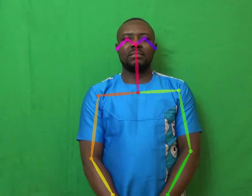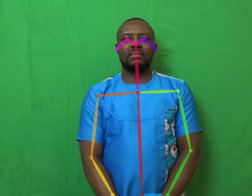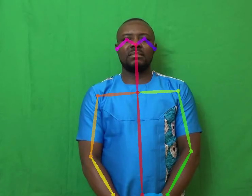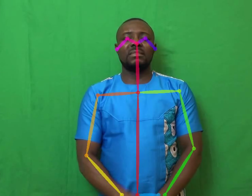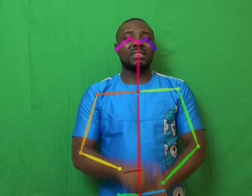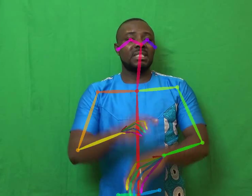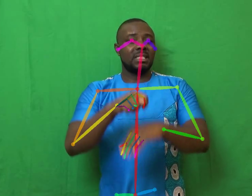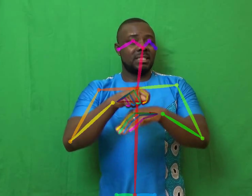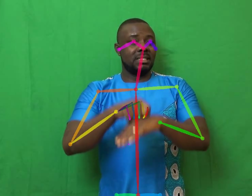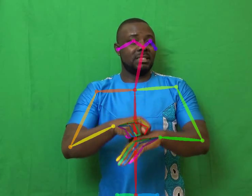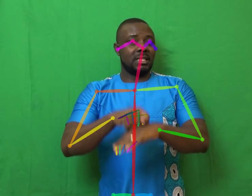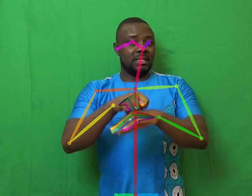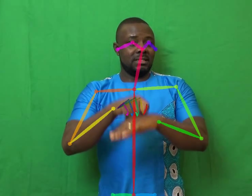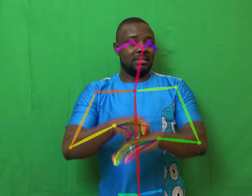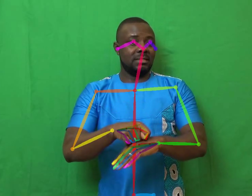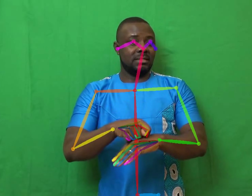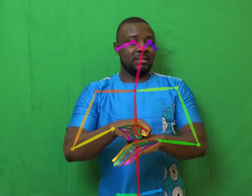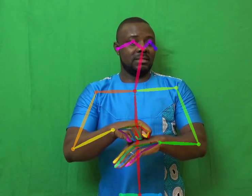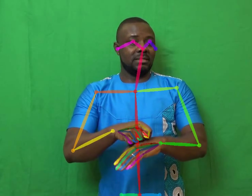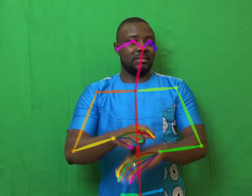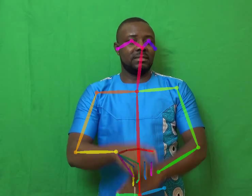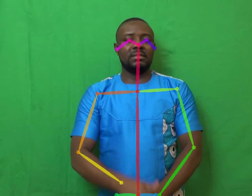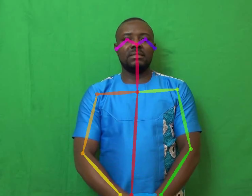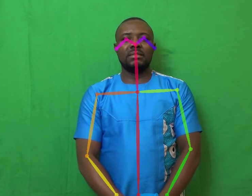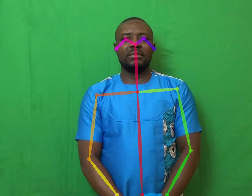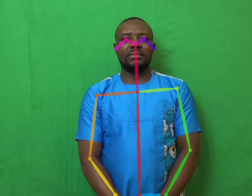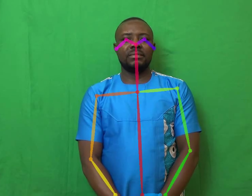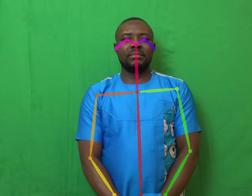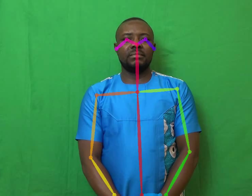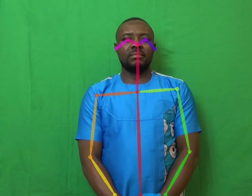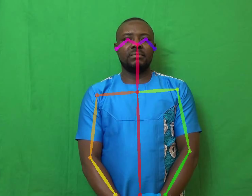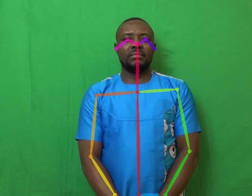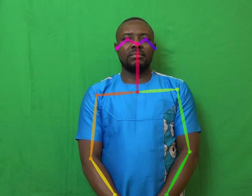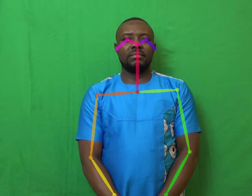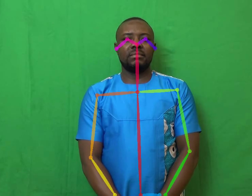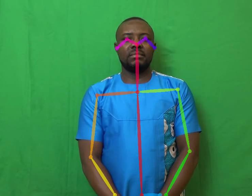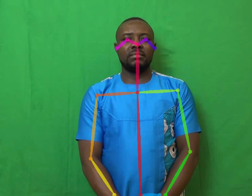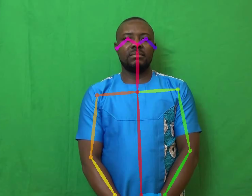traditional